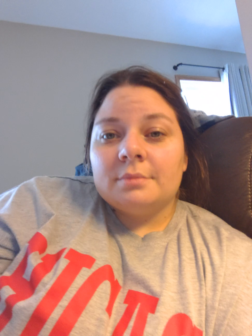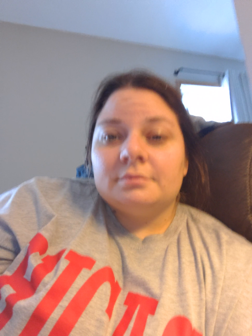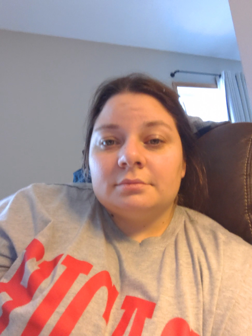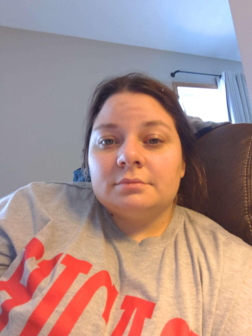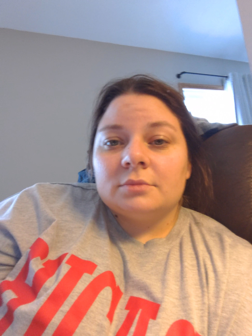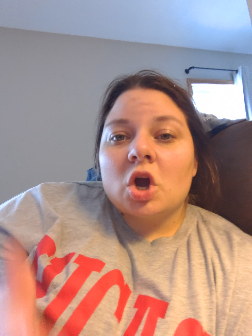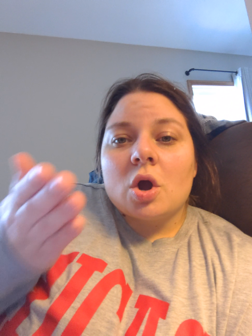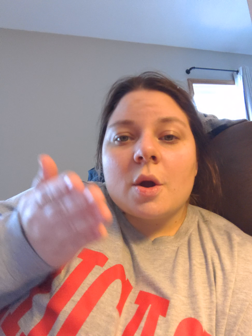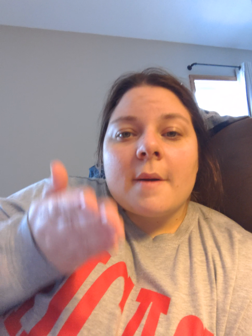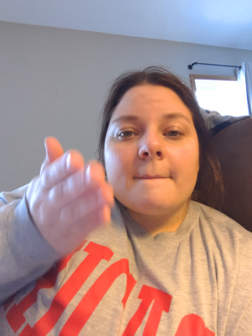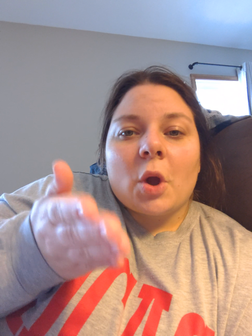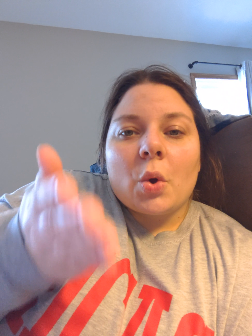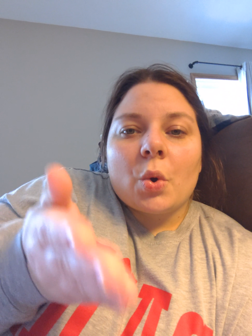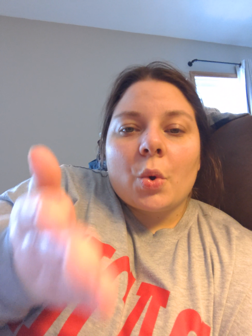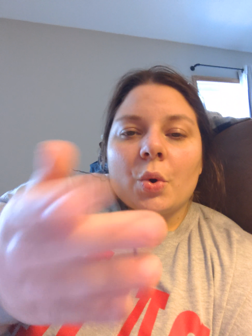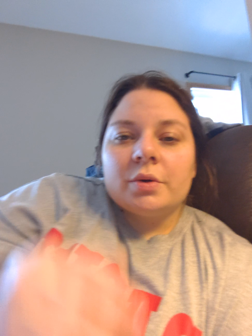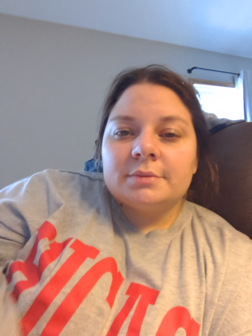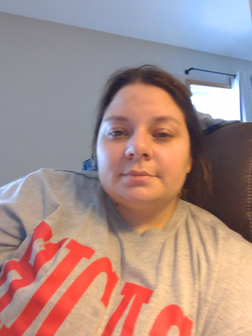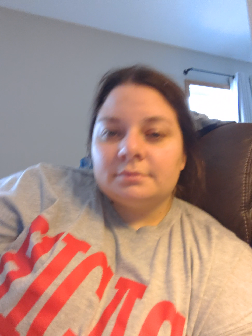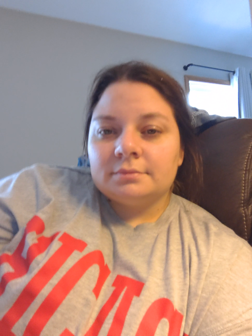boat